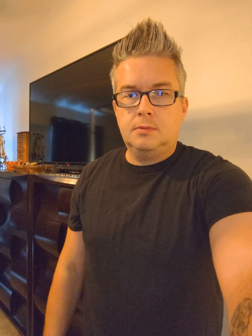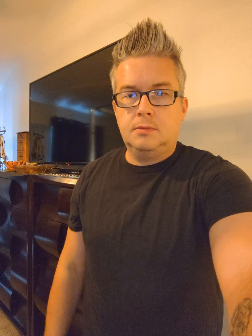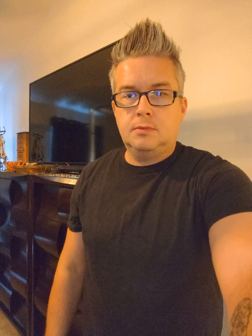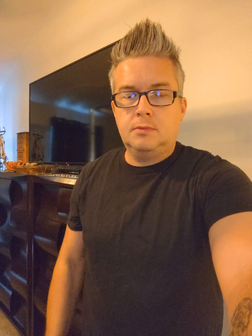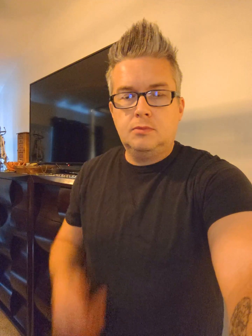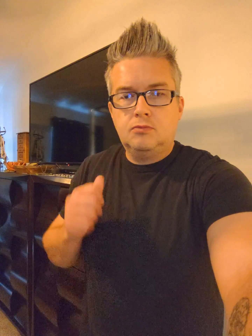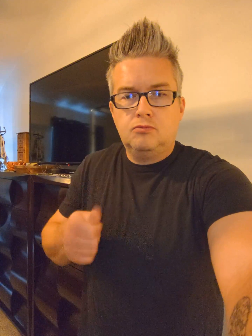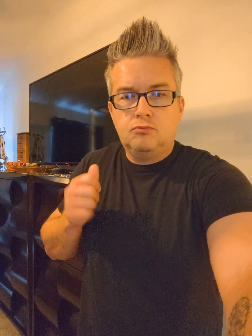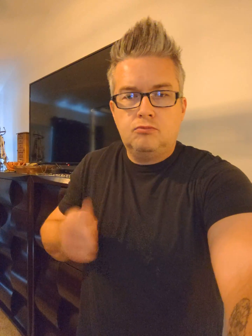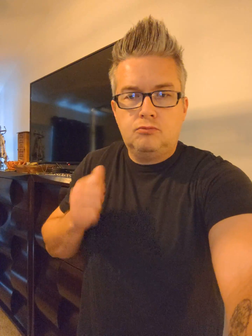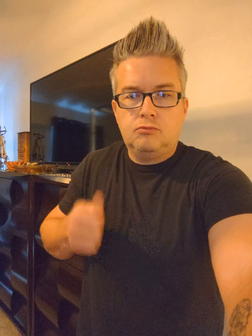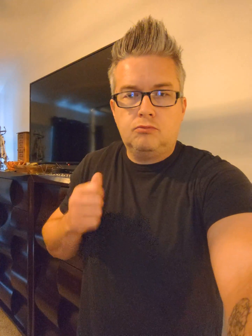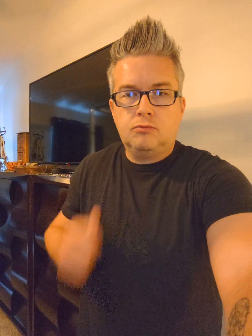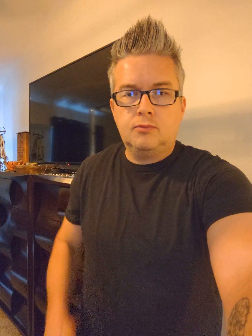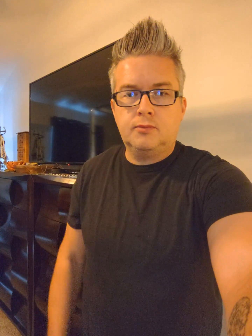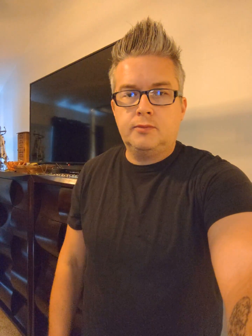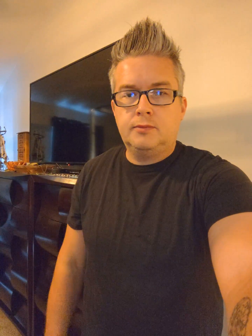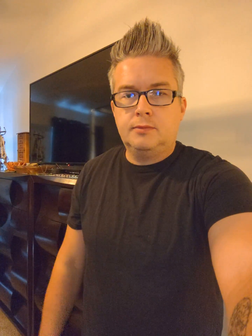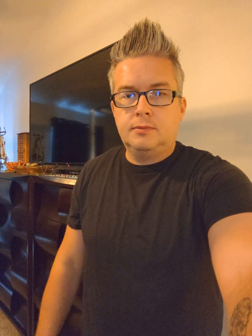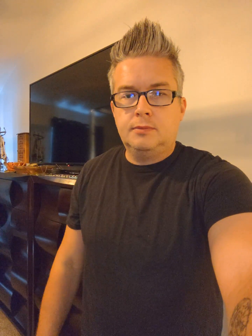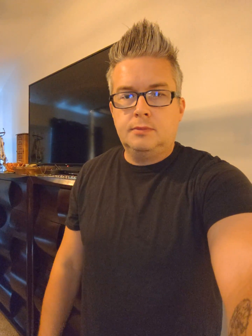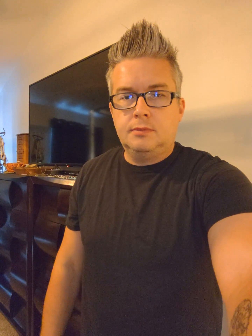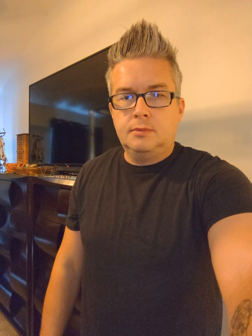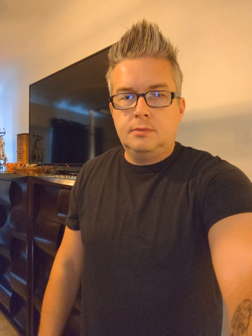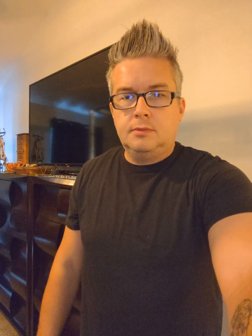cart